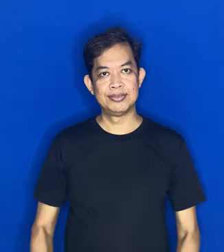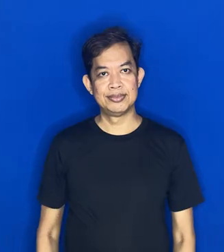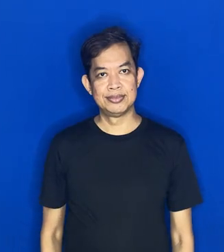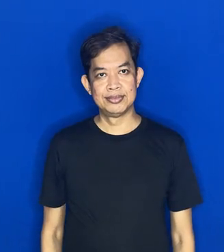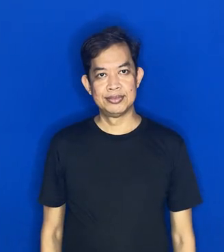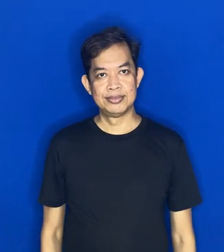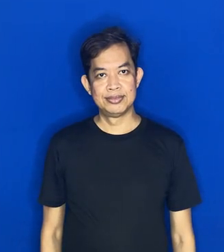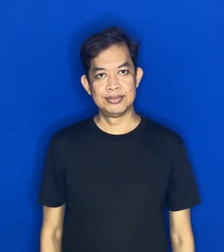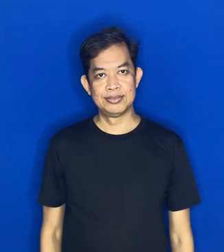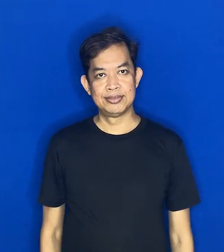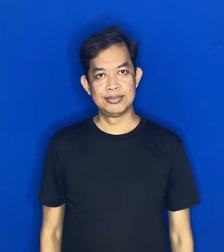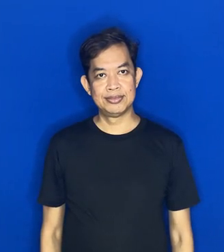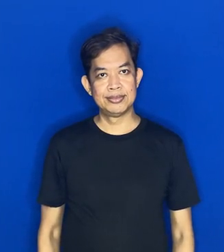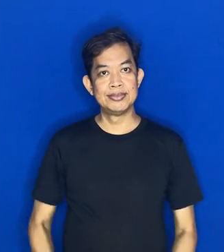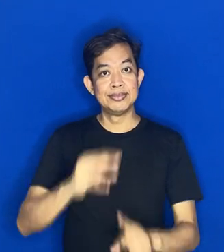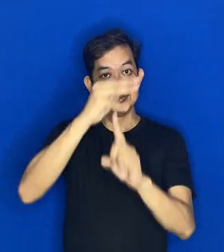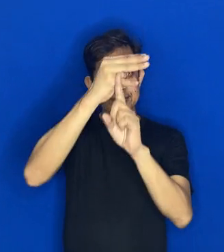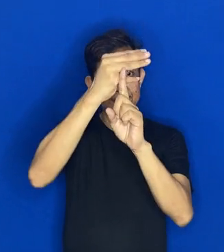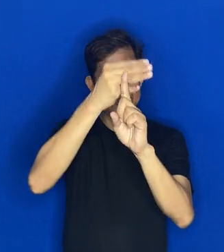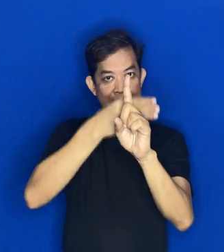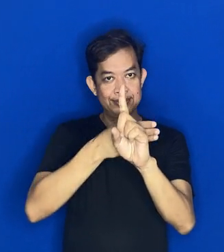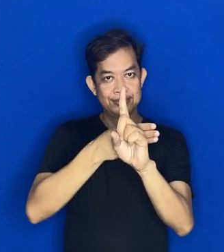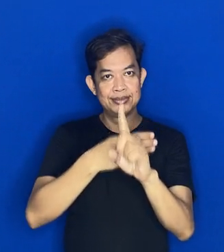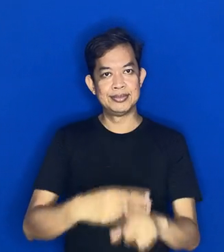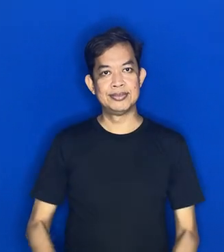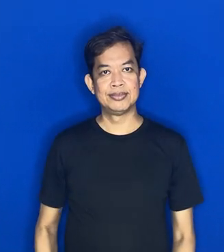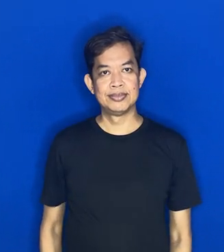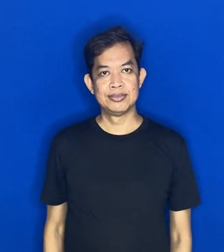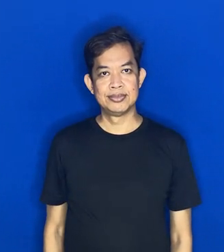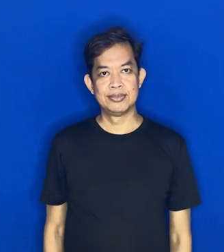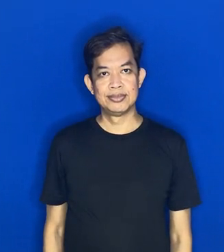march